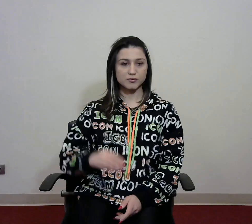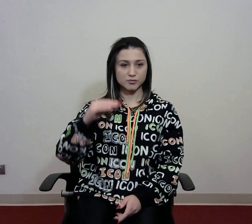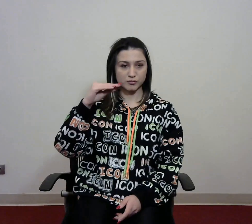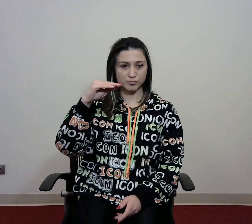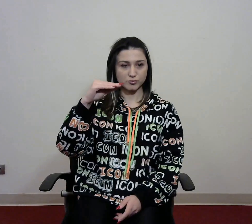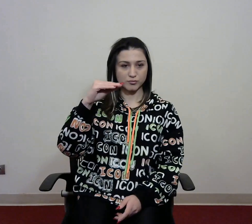J